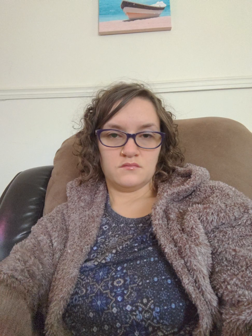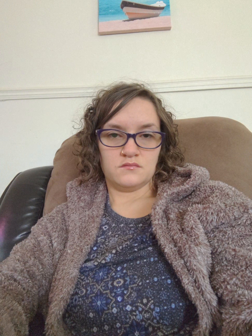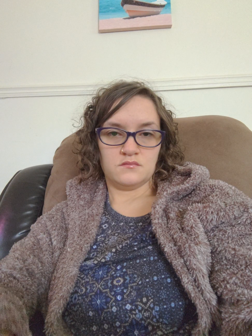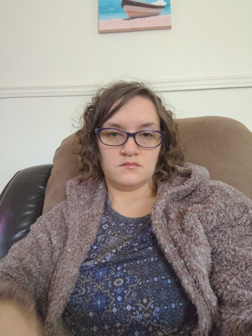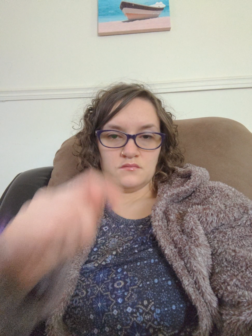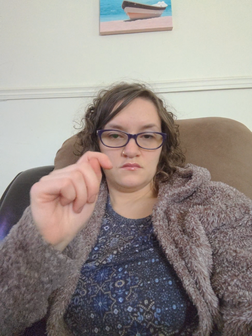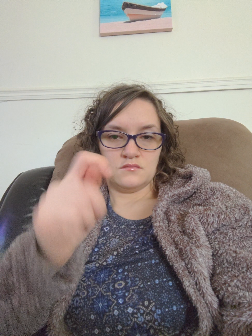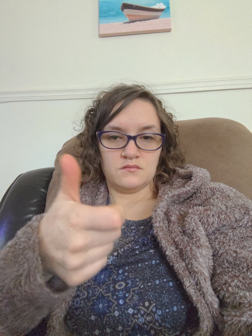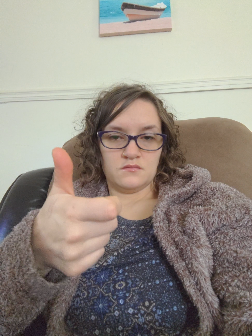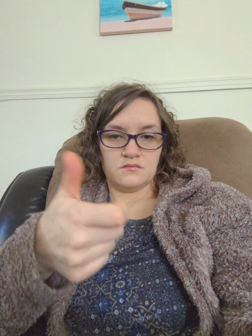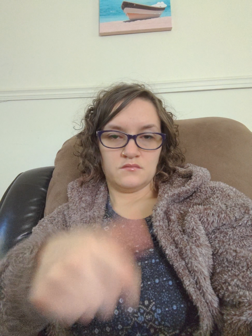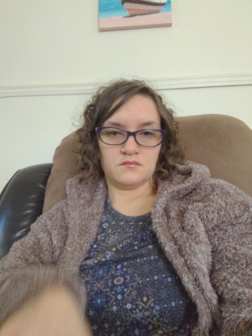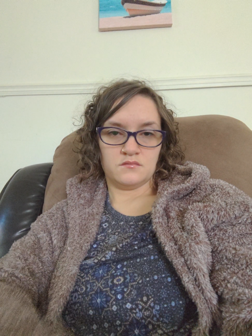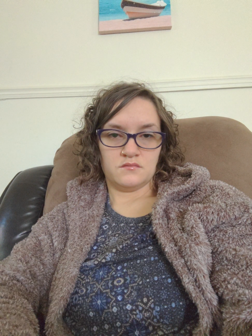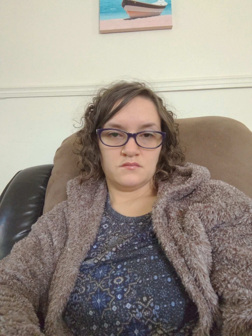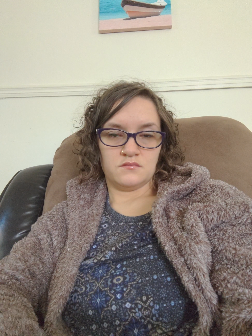fast